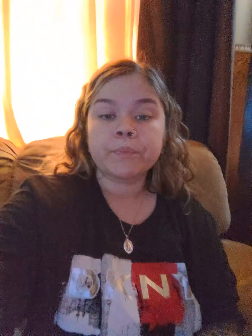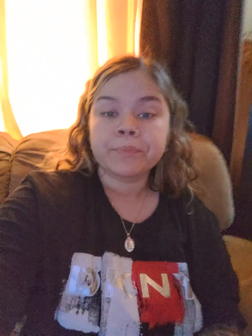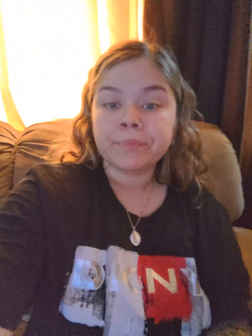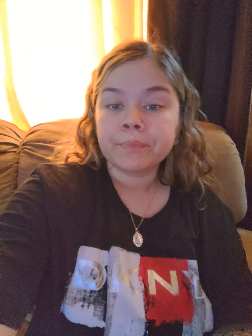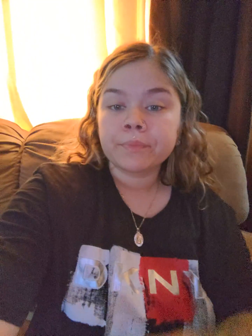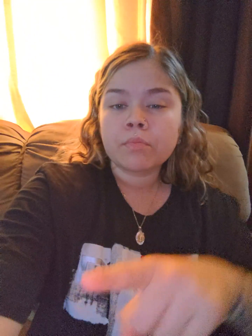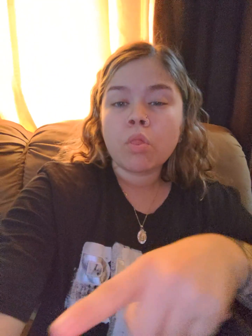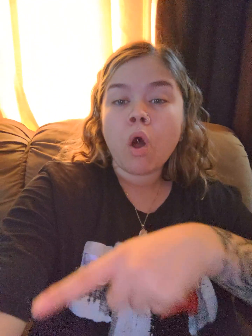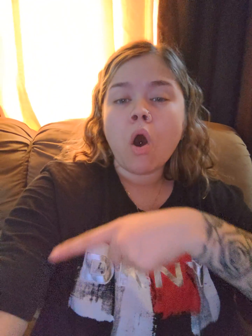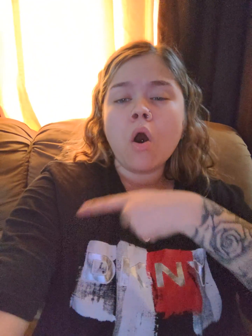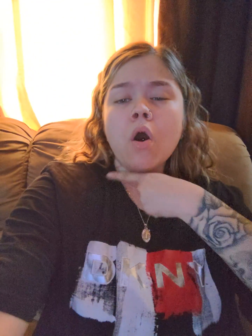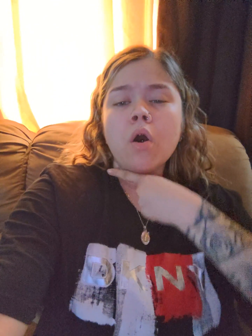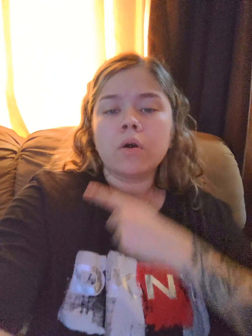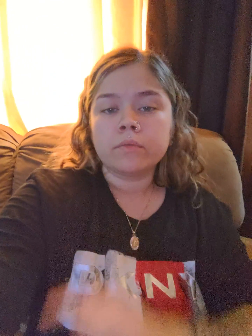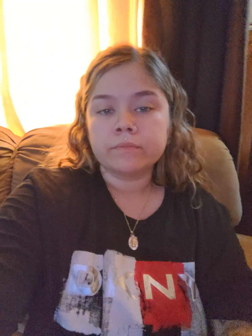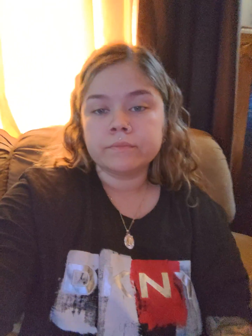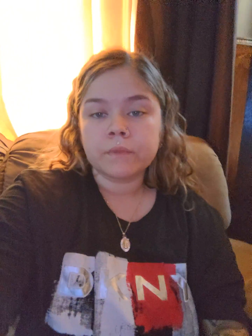long